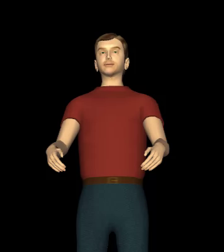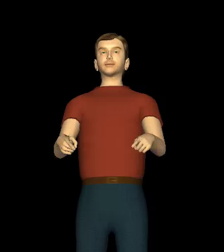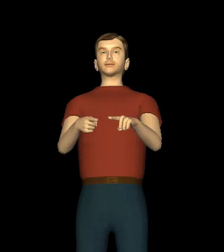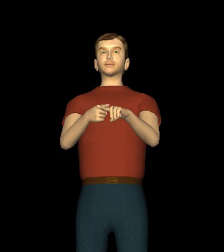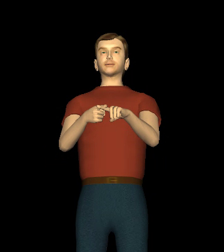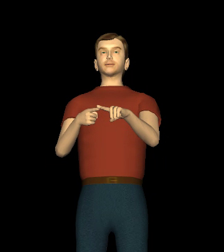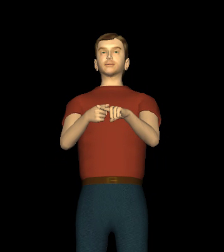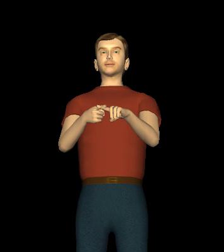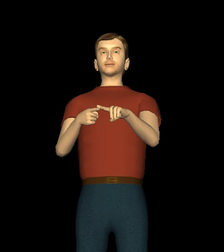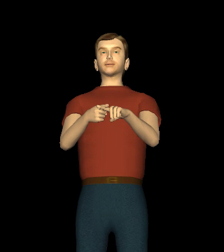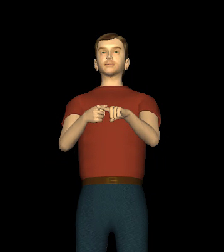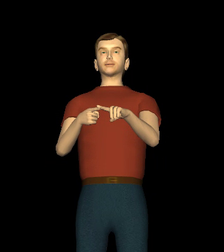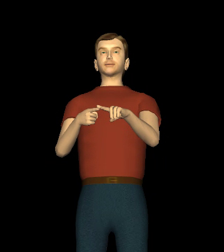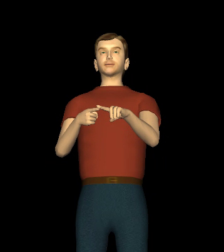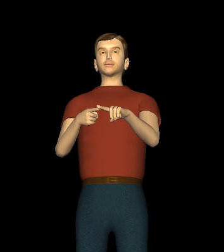سكاكين